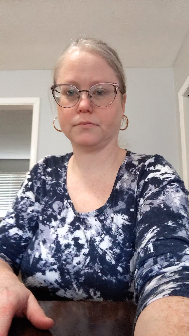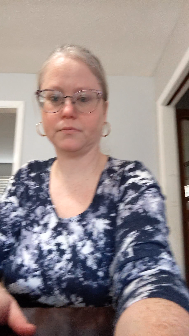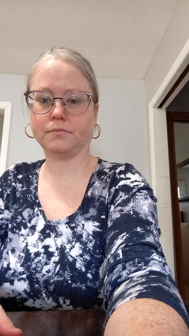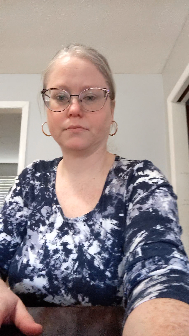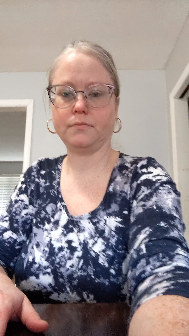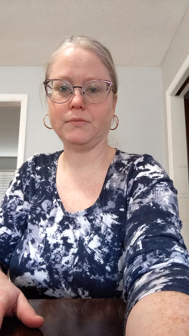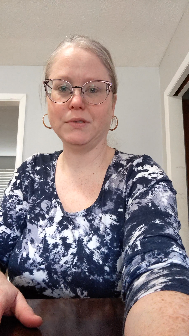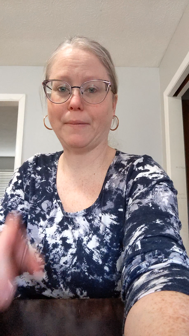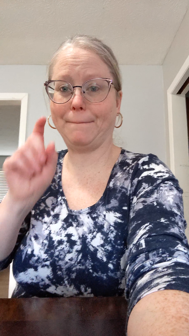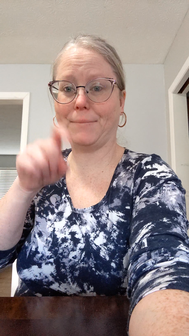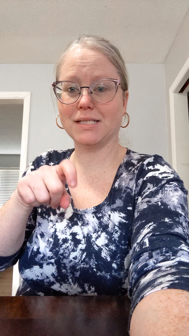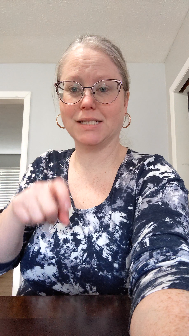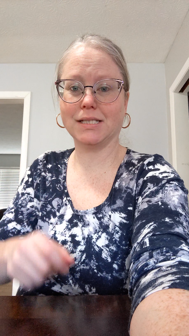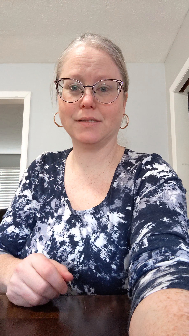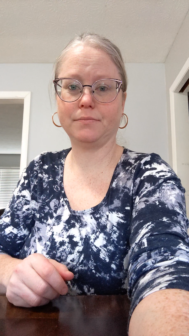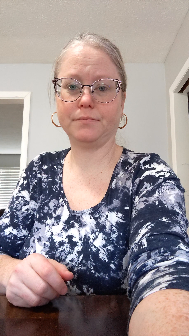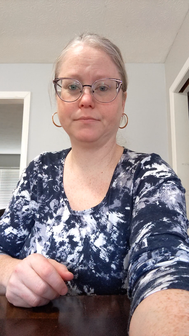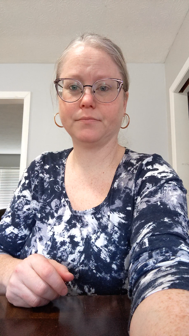must